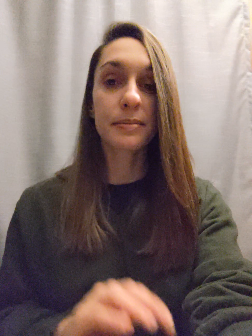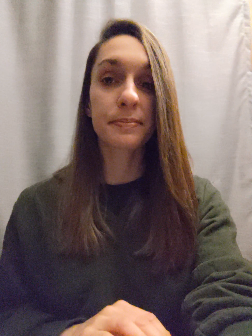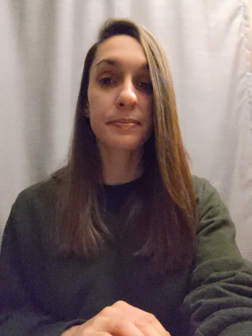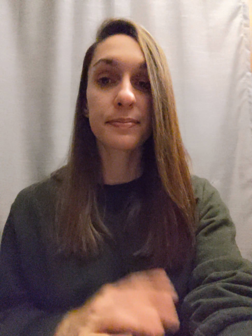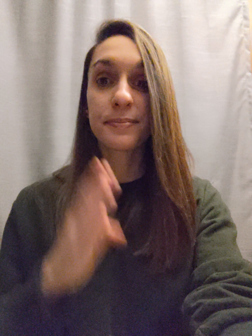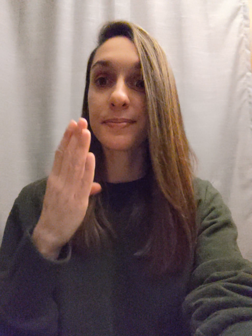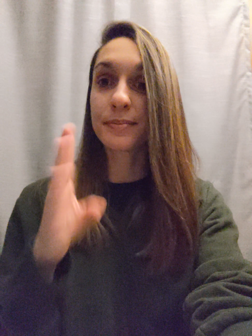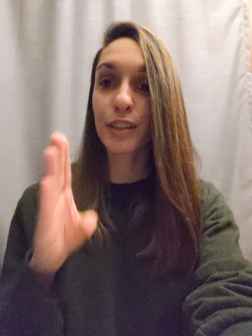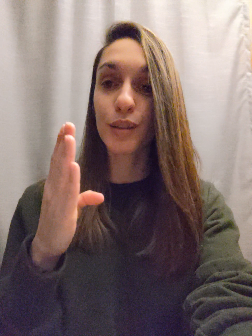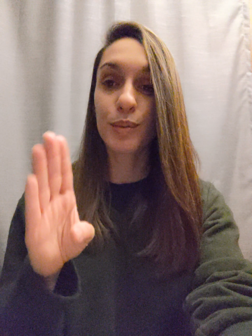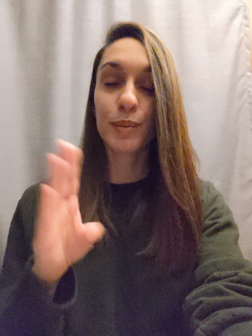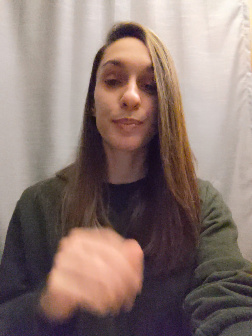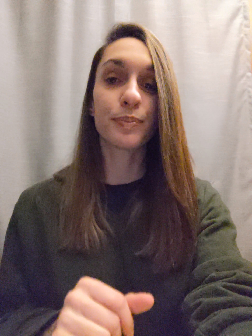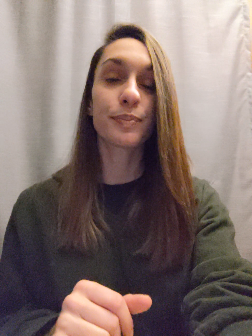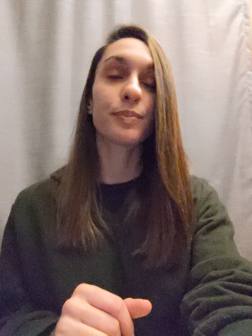blue